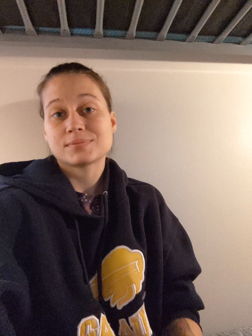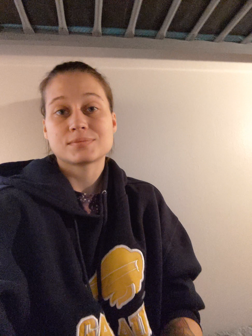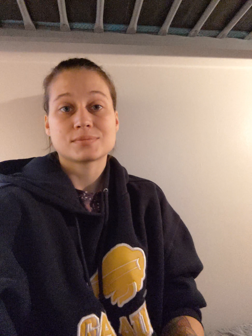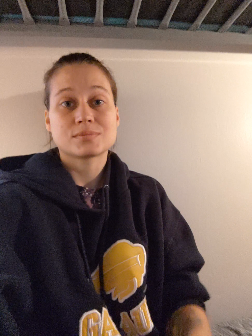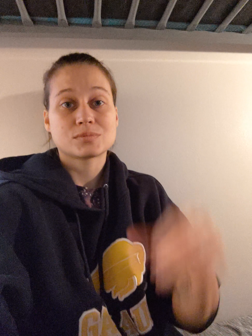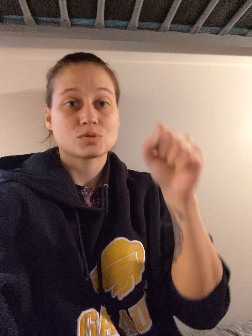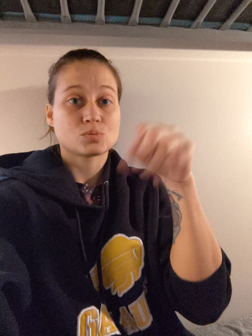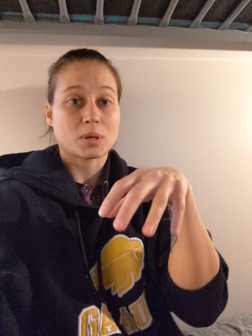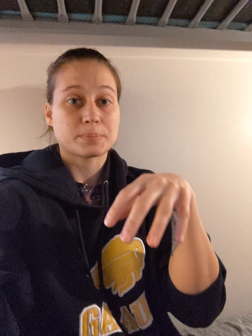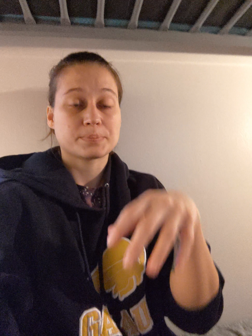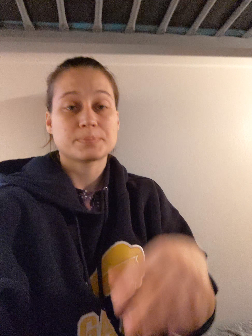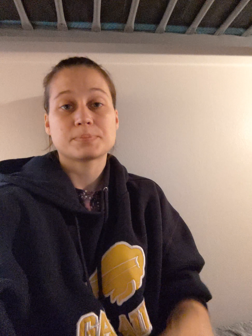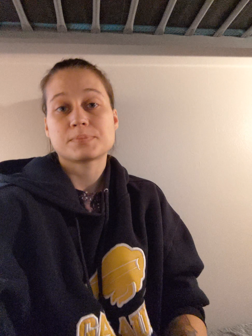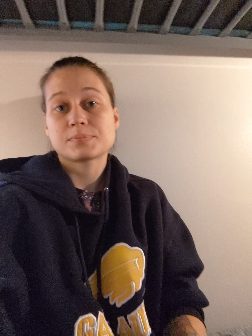drop